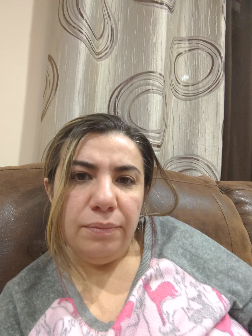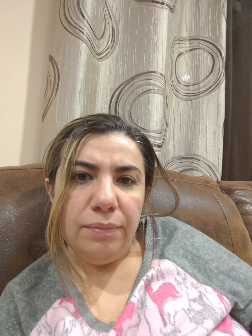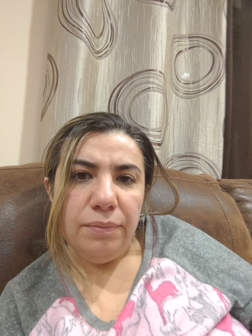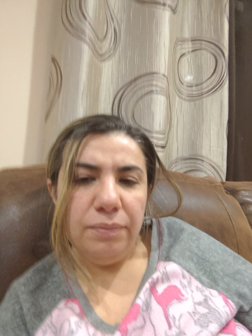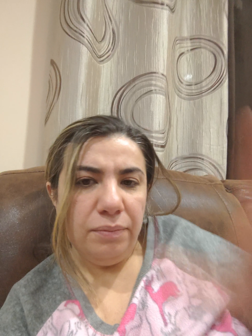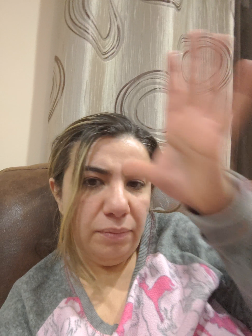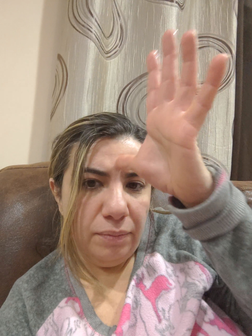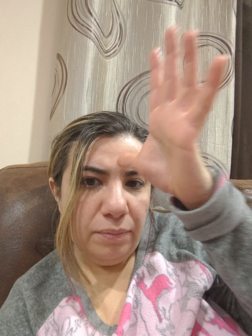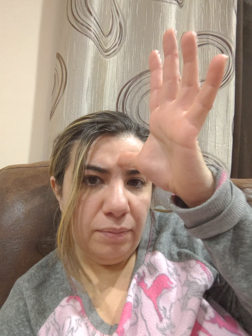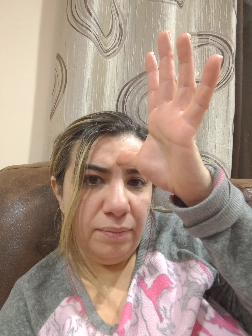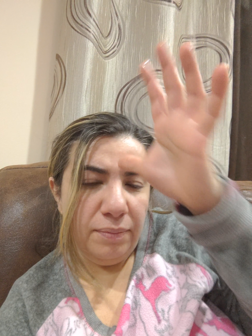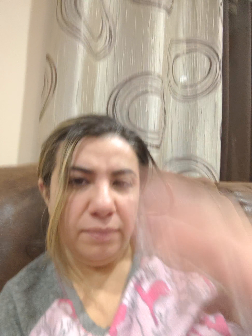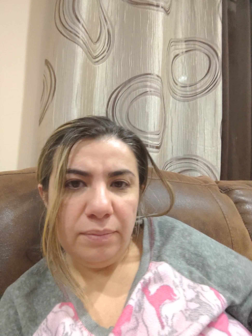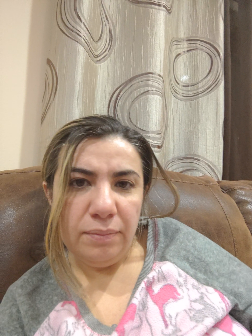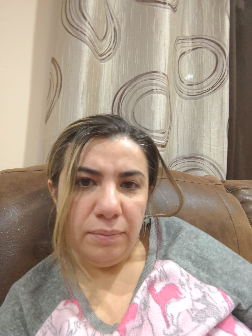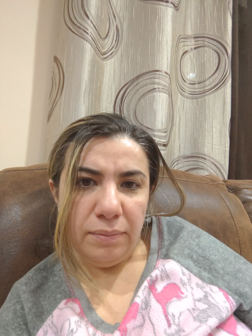dad